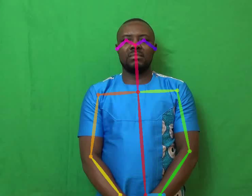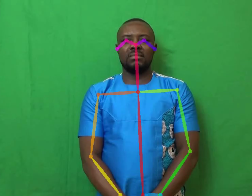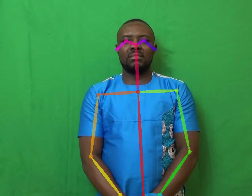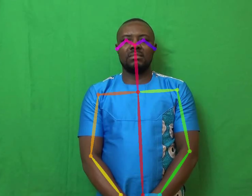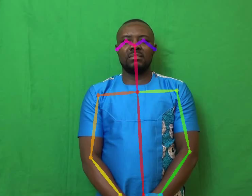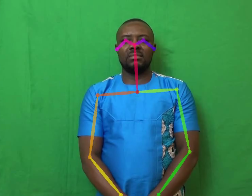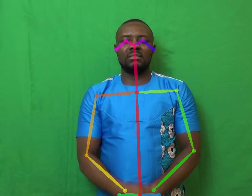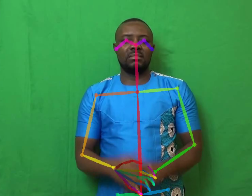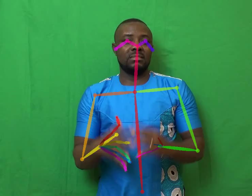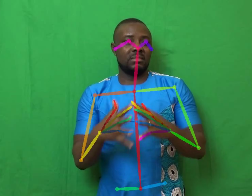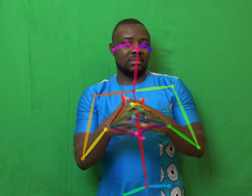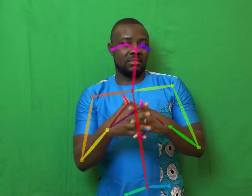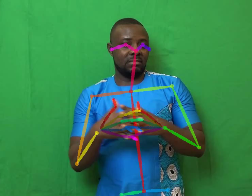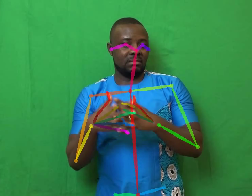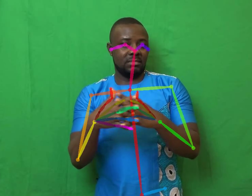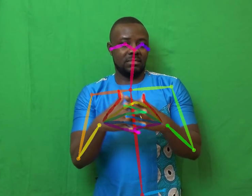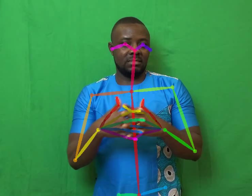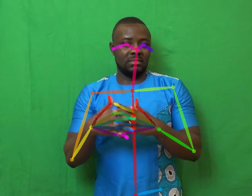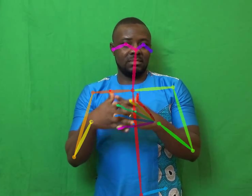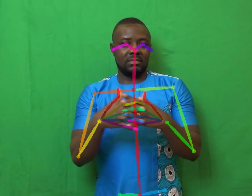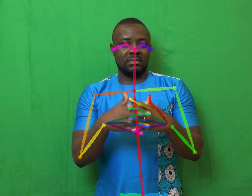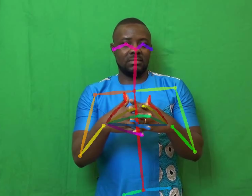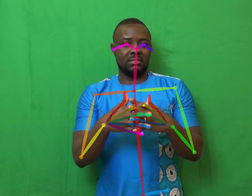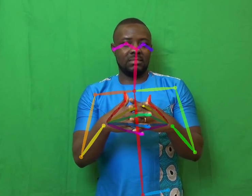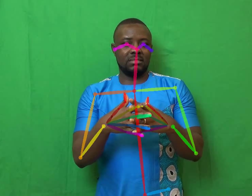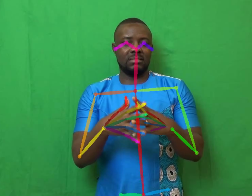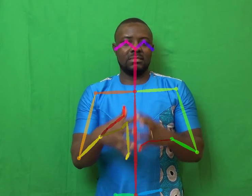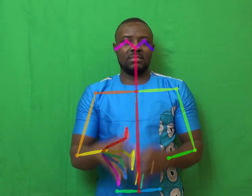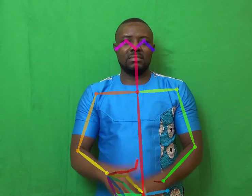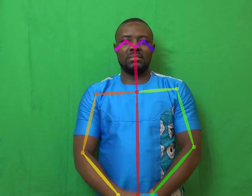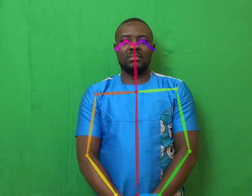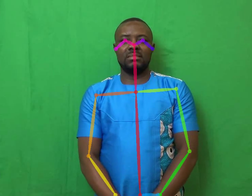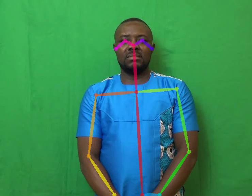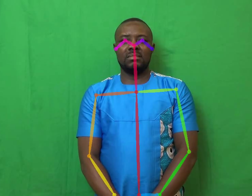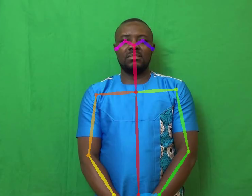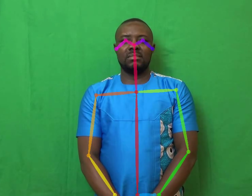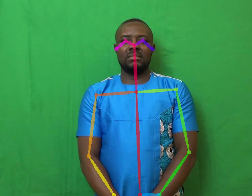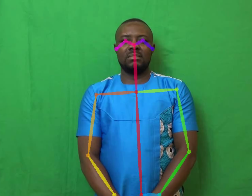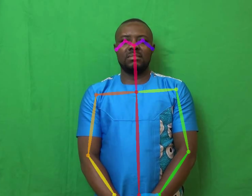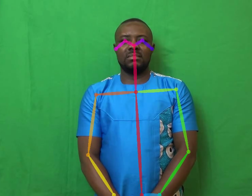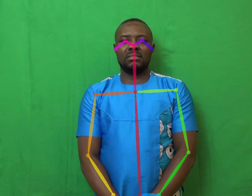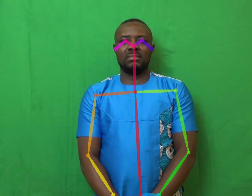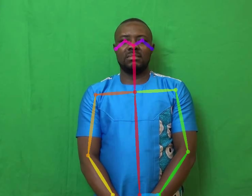United States of America